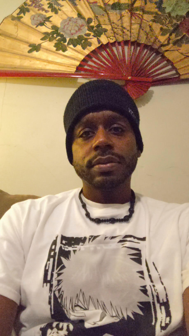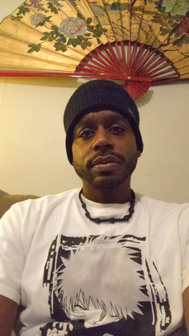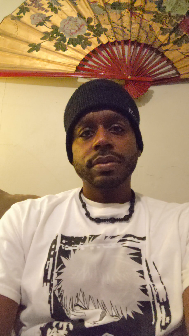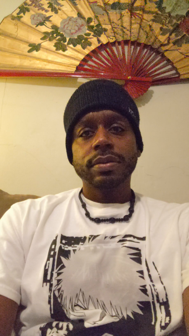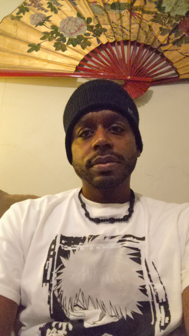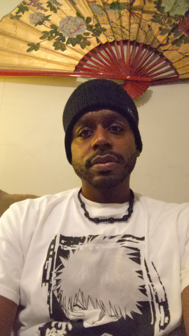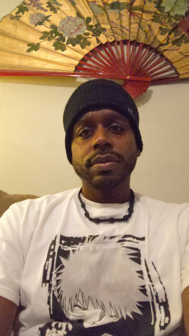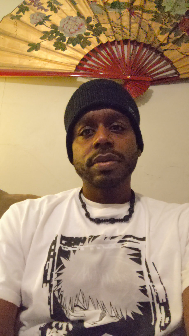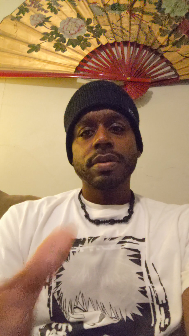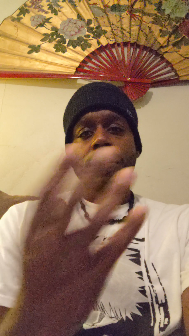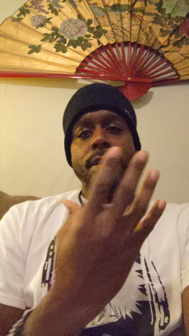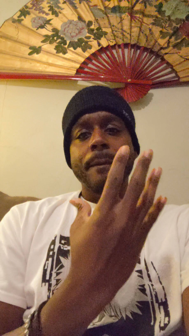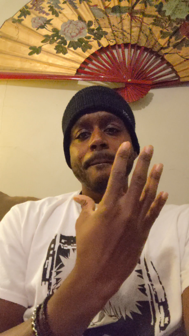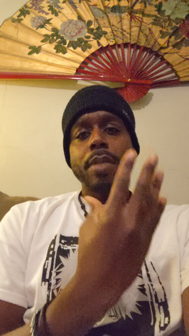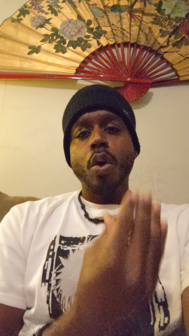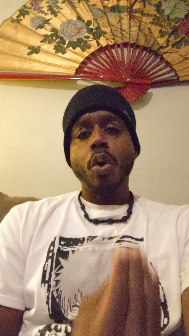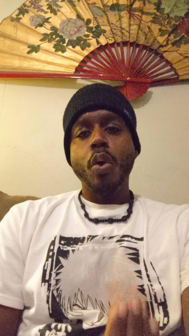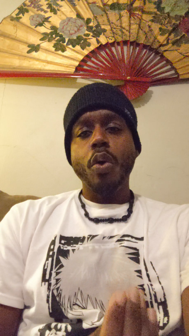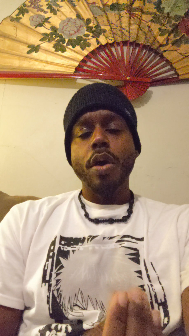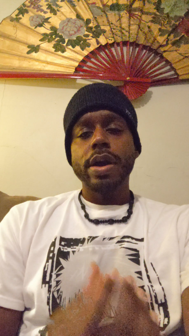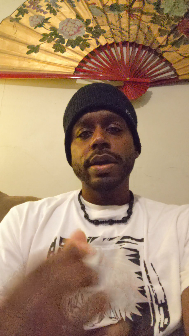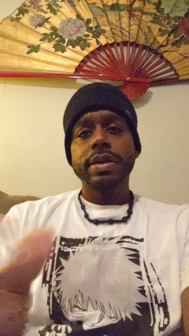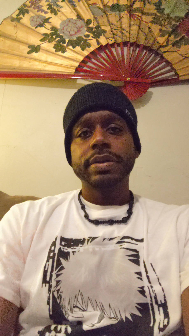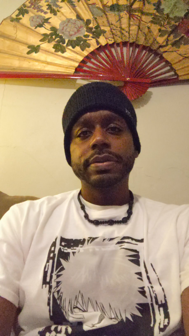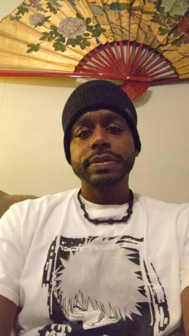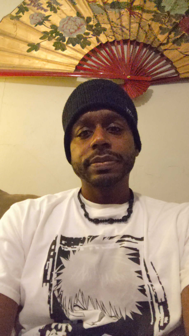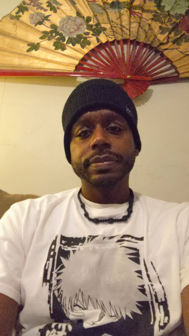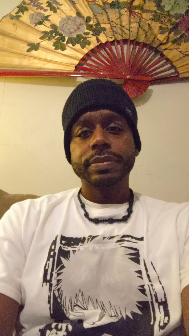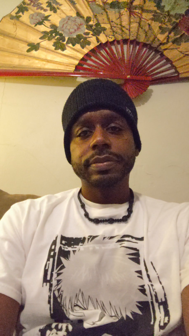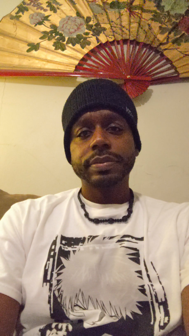poor